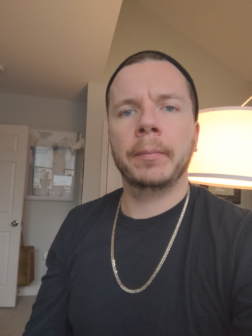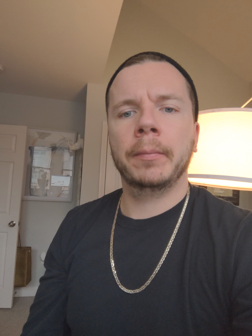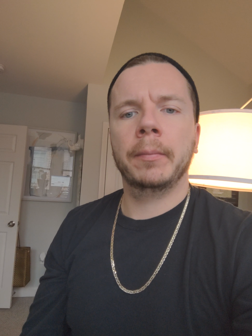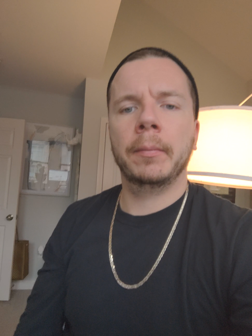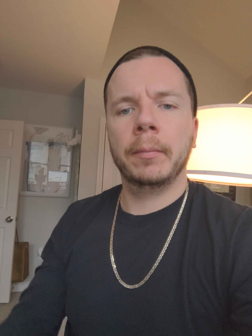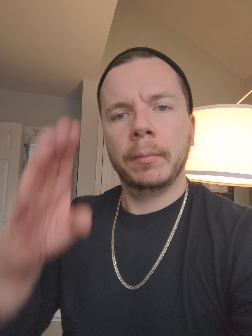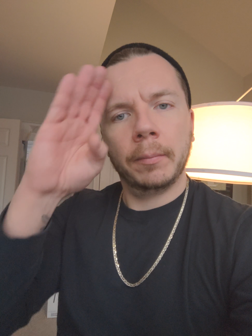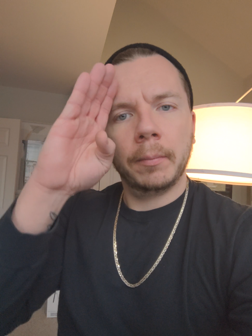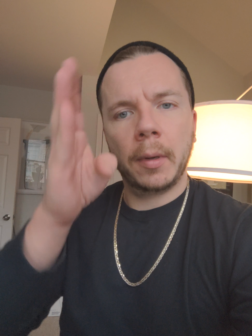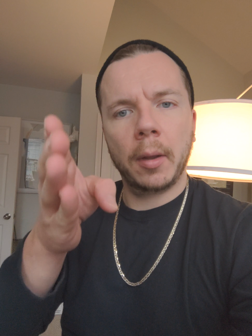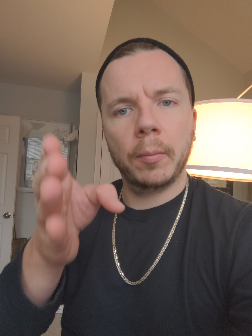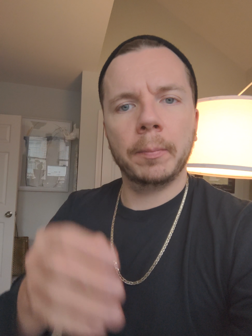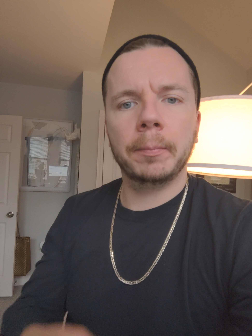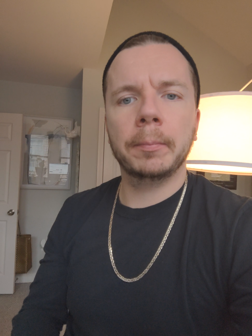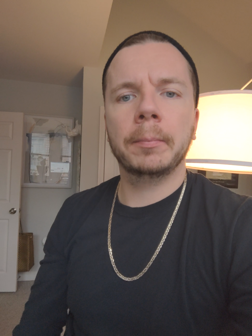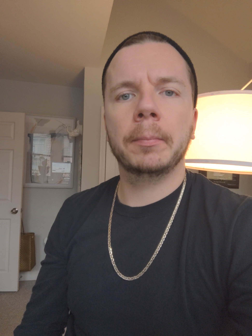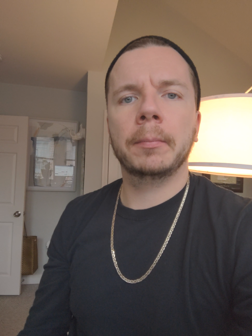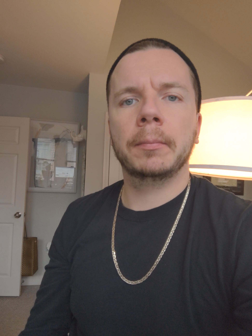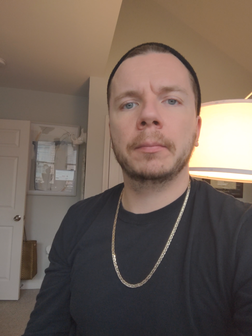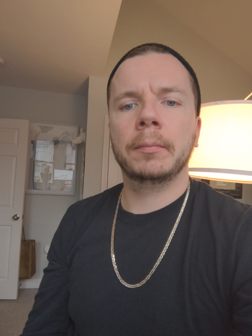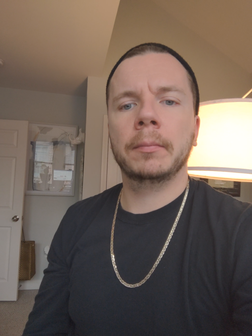hello